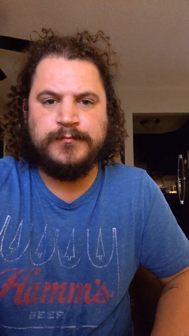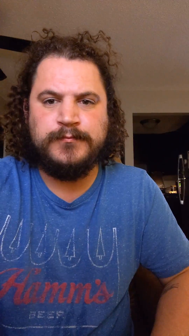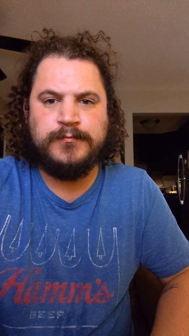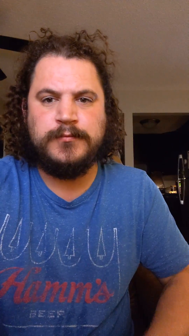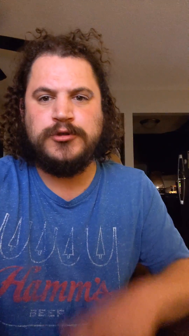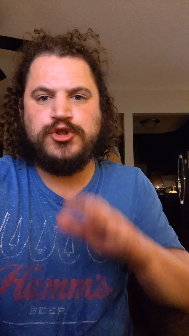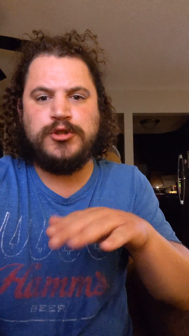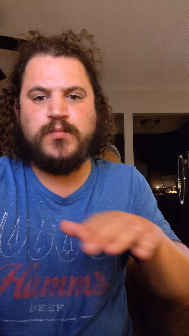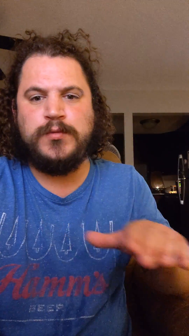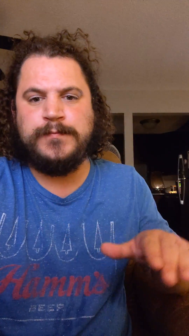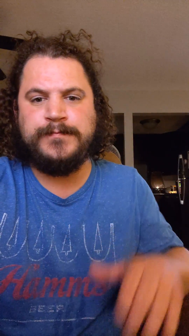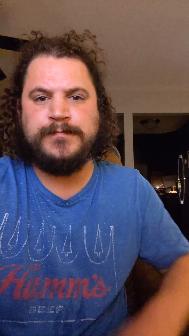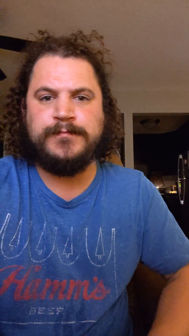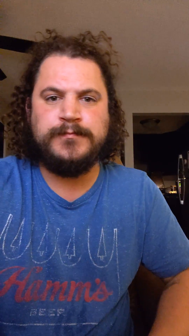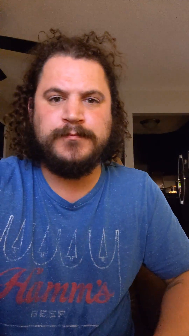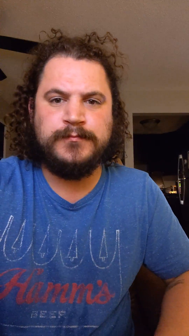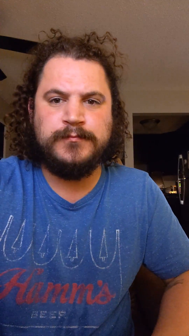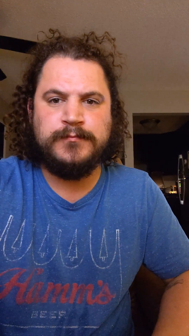children